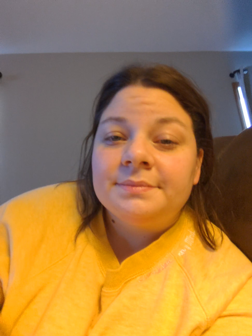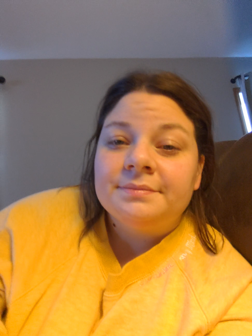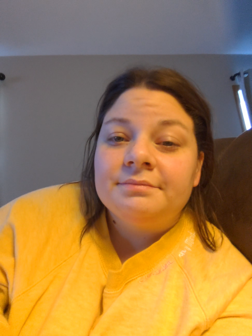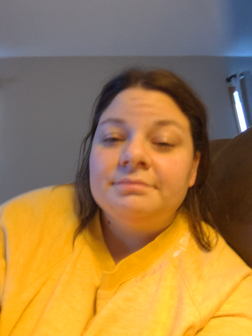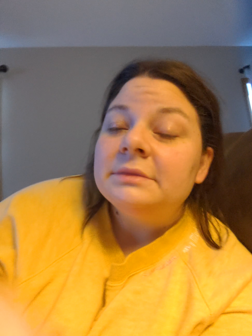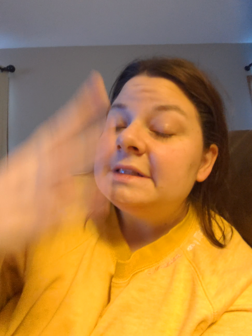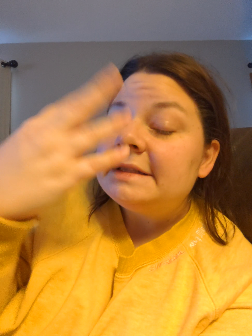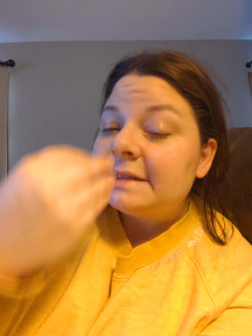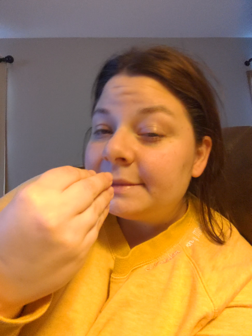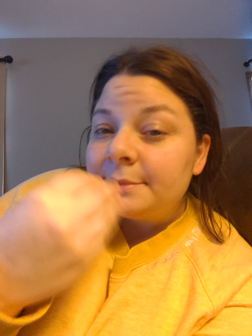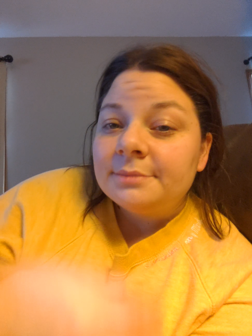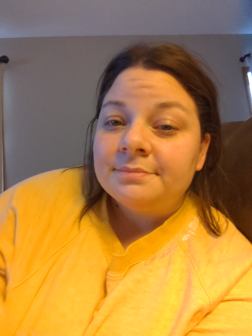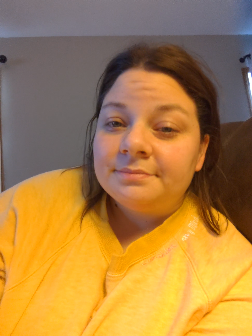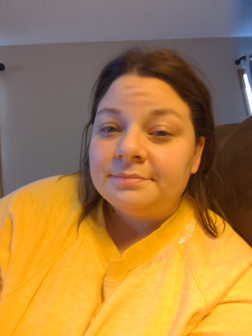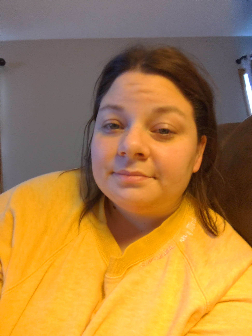sleep